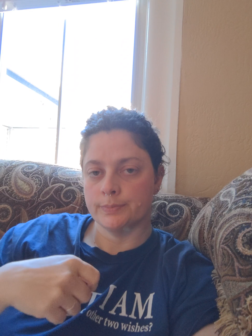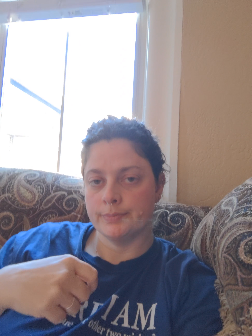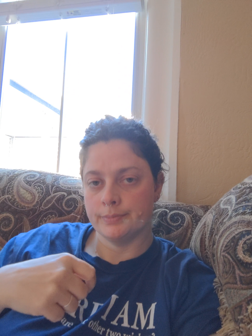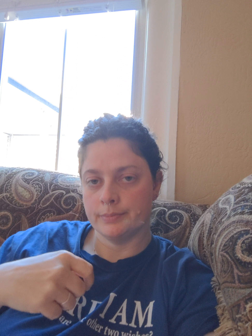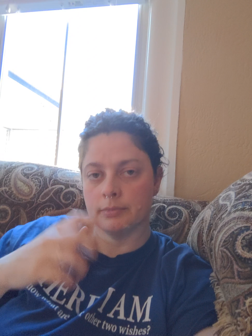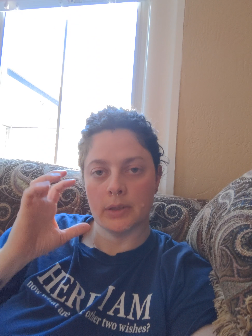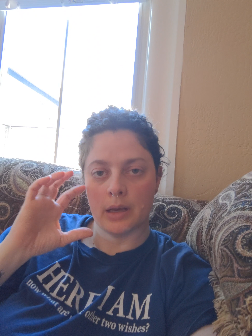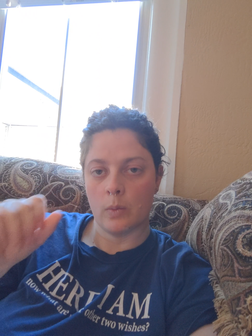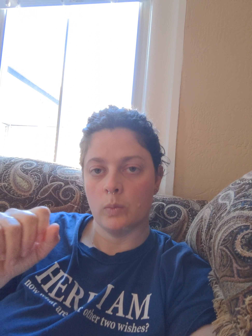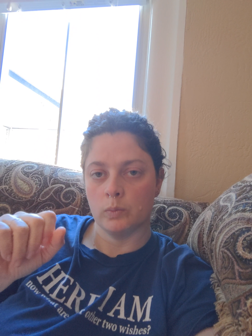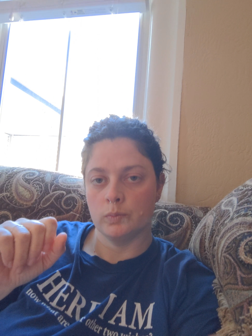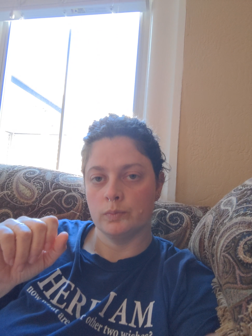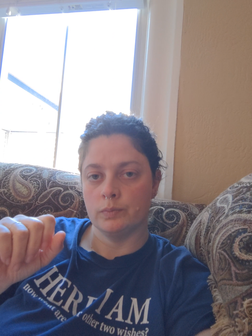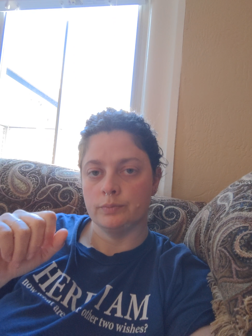loud